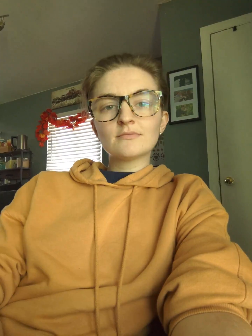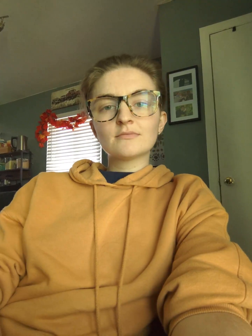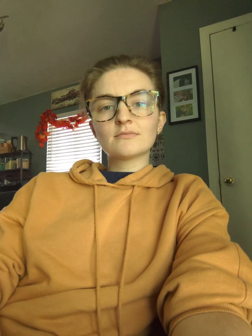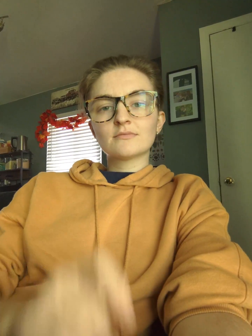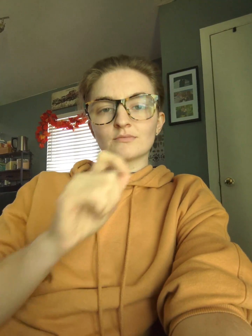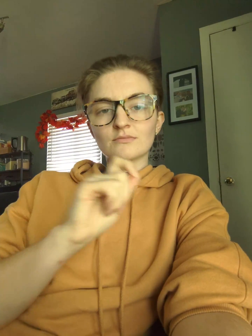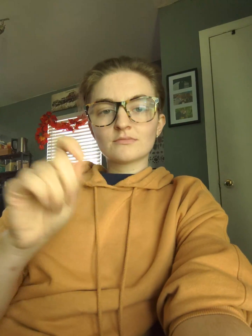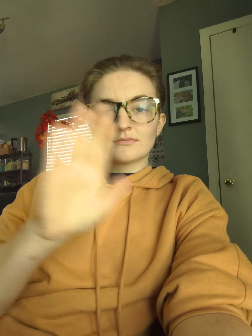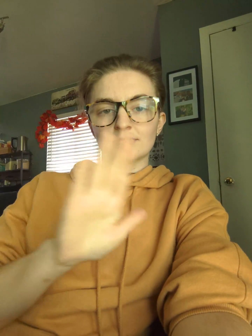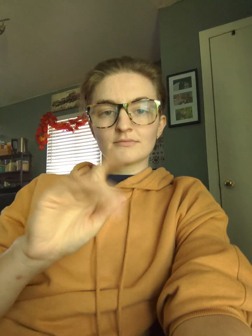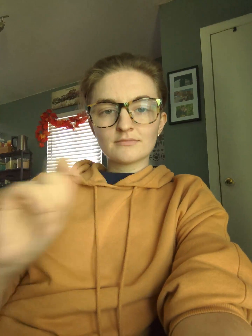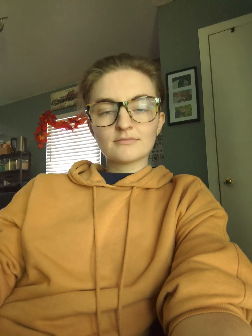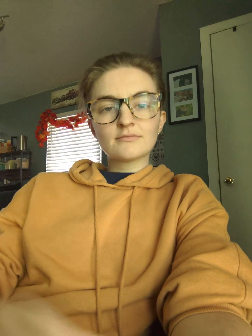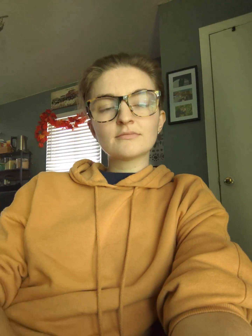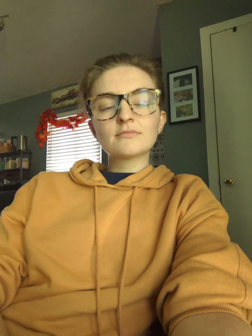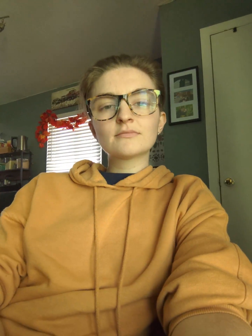chalk